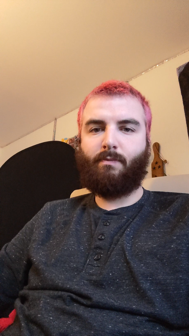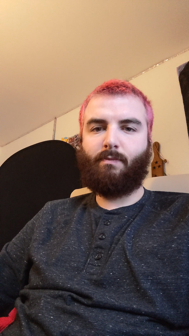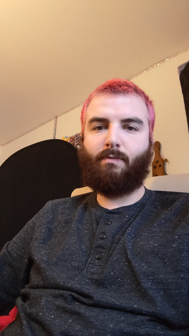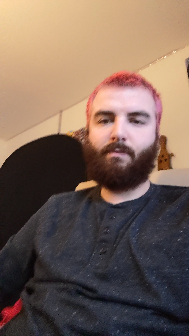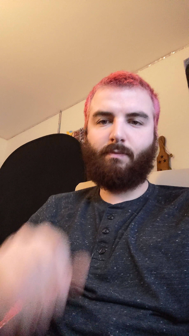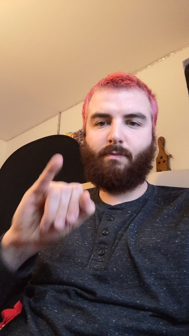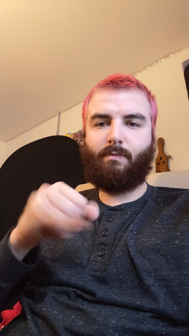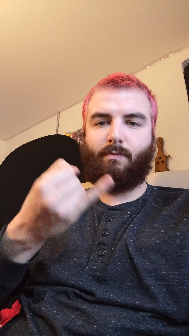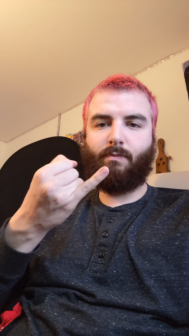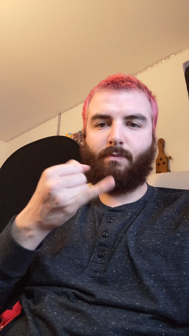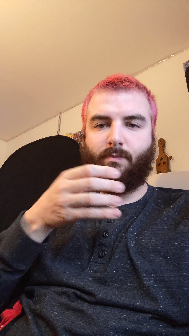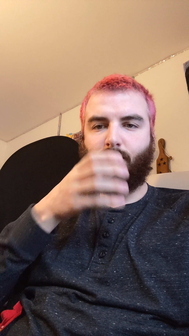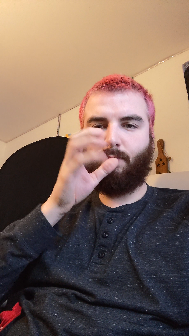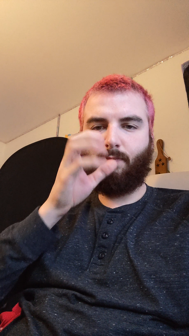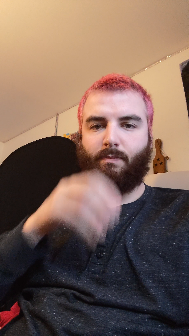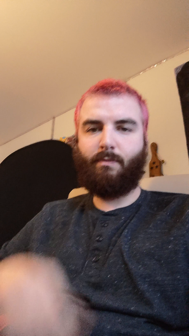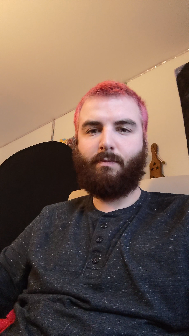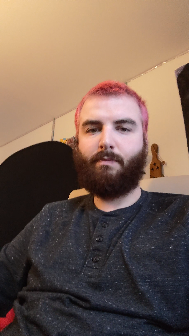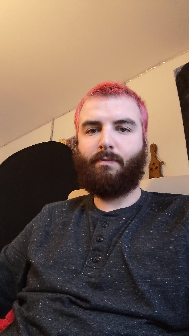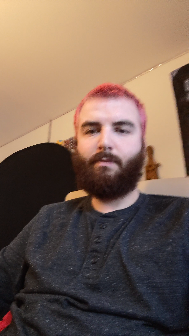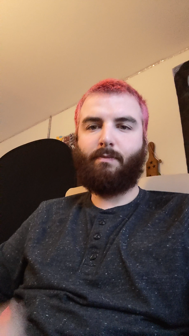juice